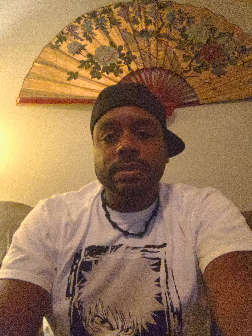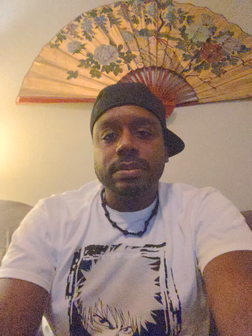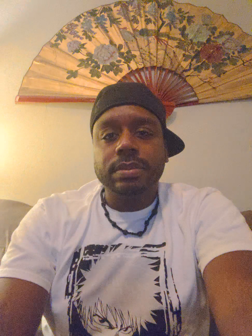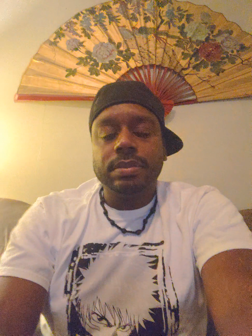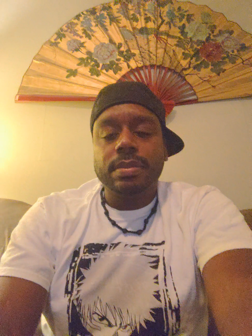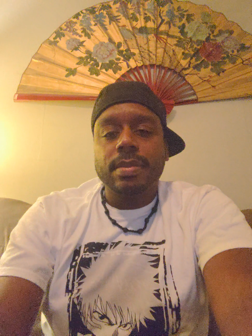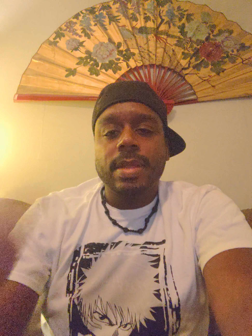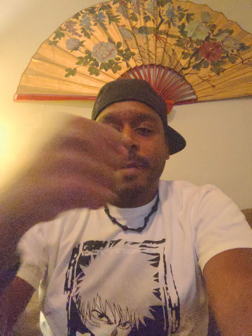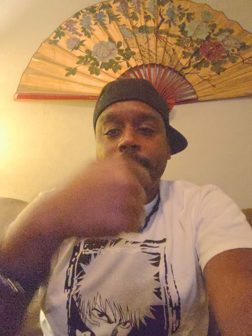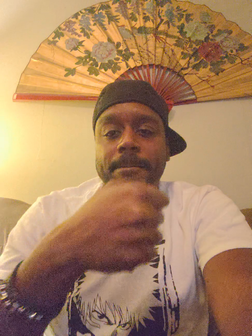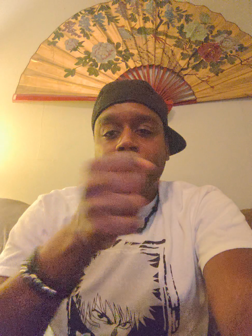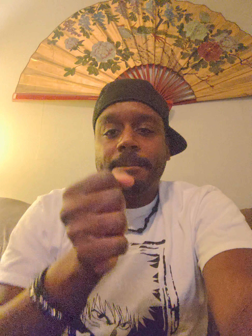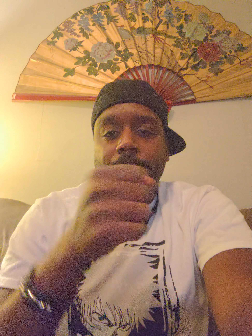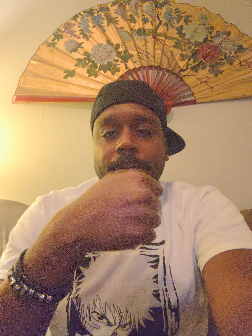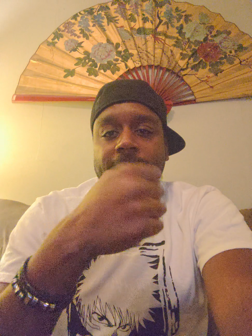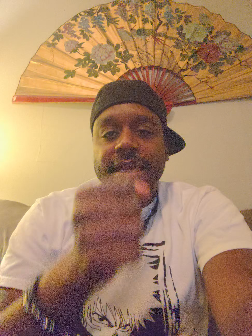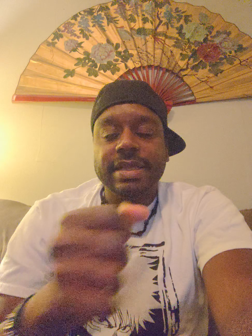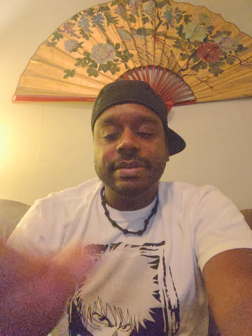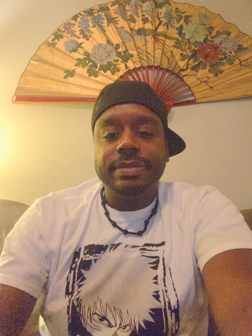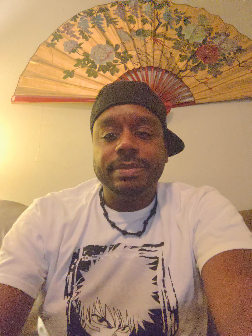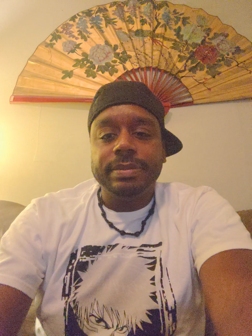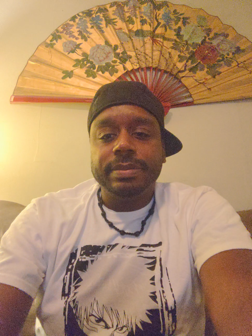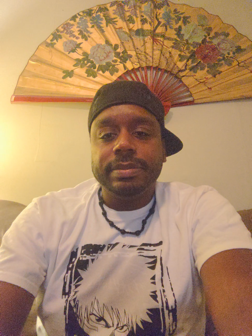make